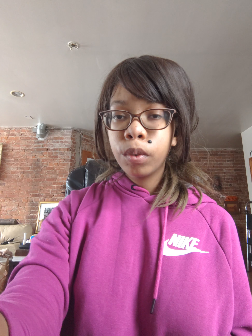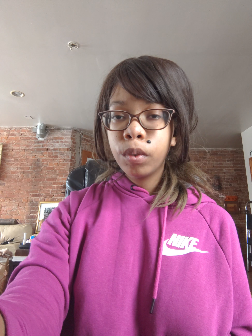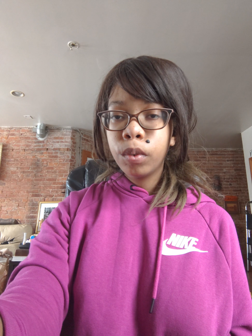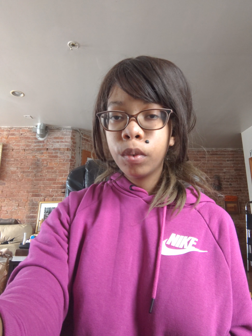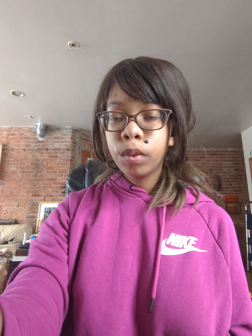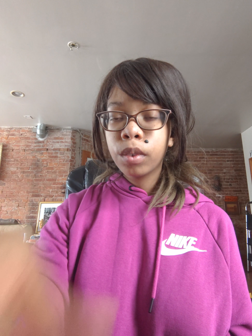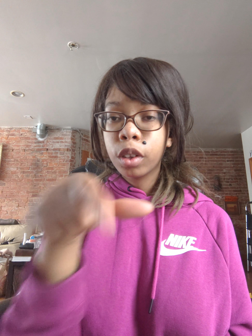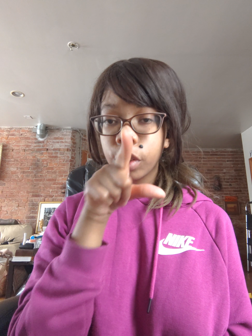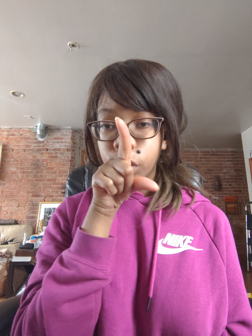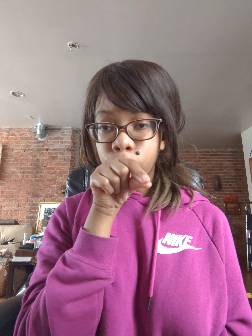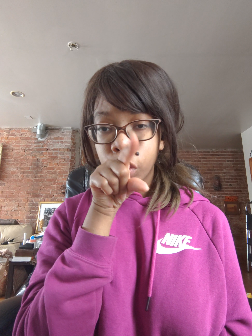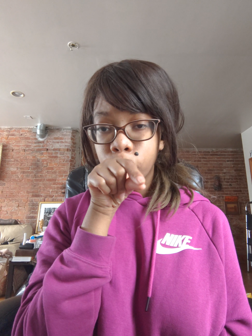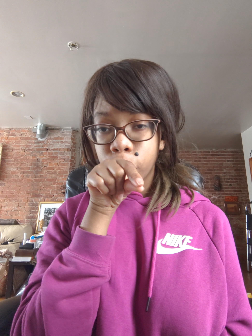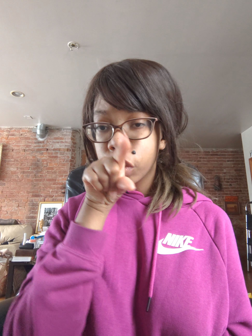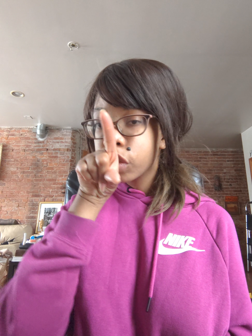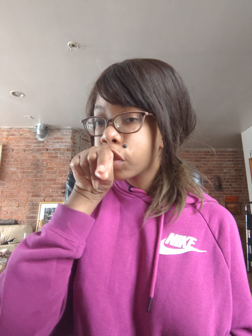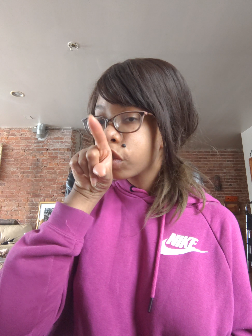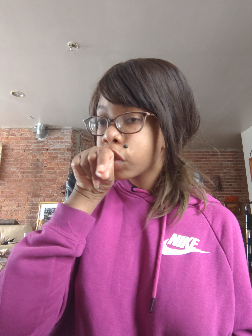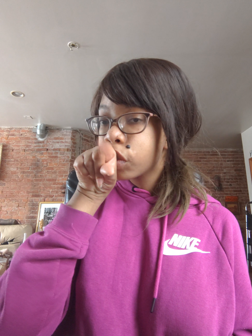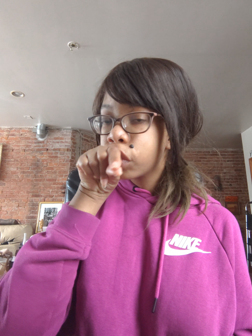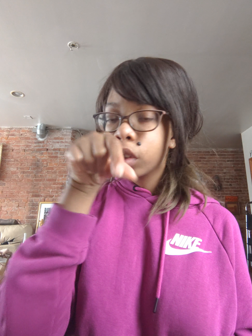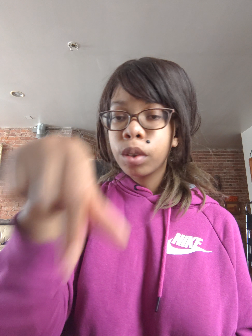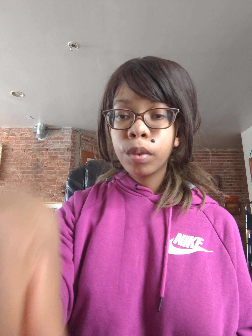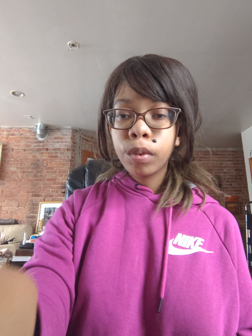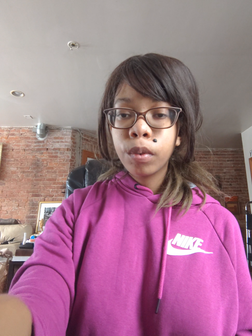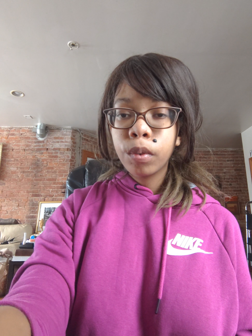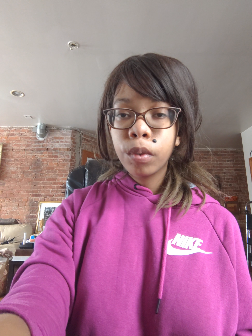bird